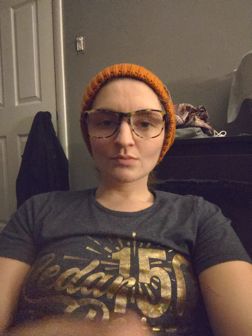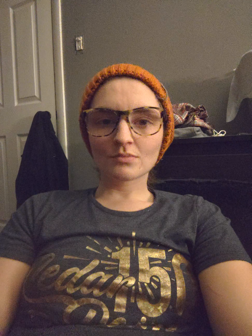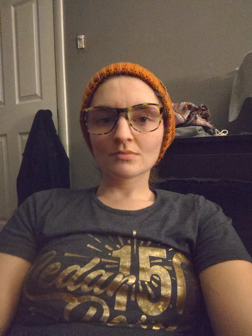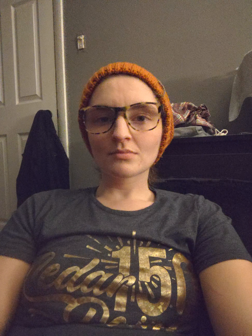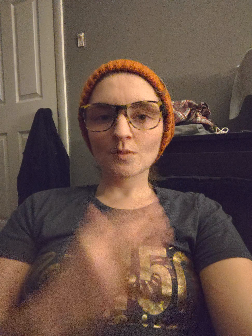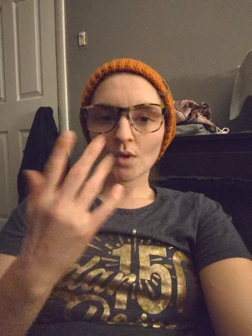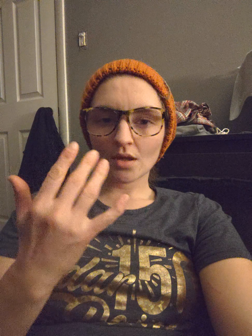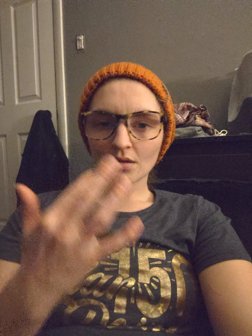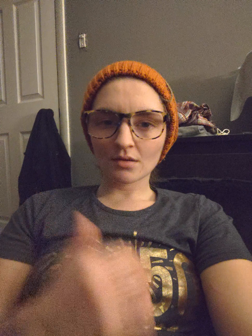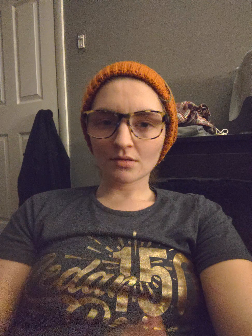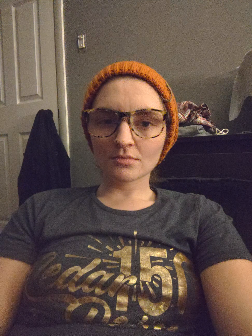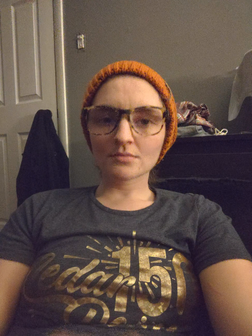wait